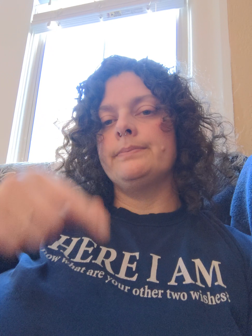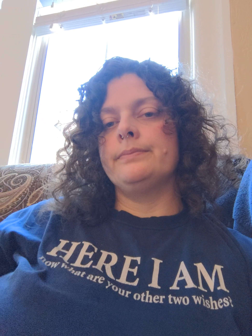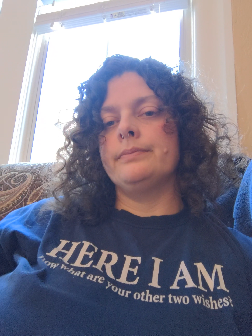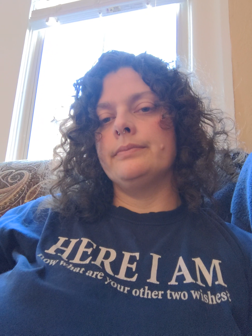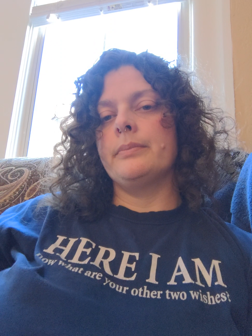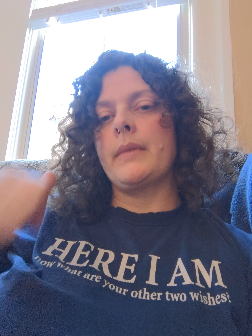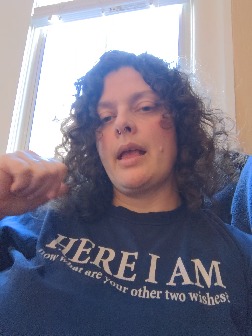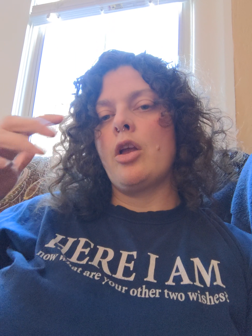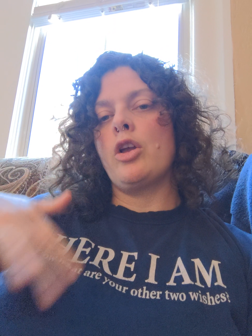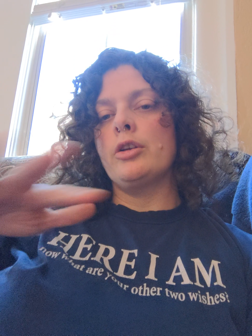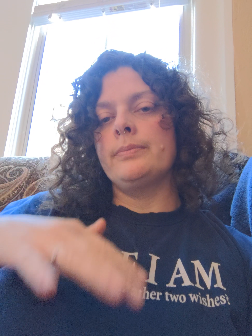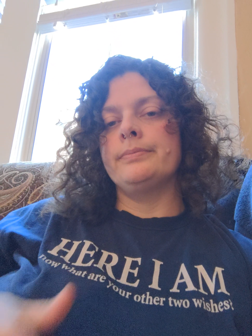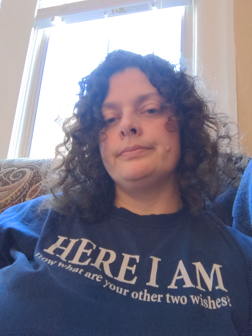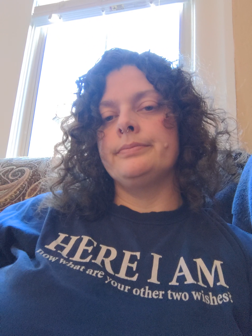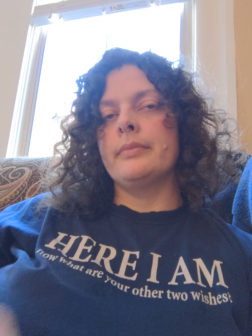backyard